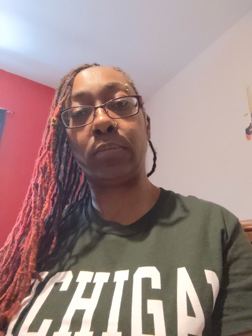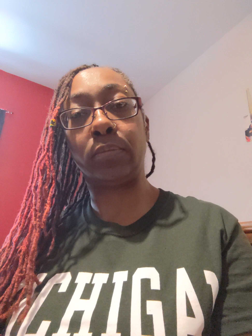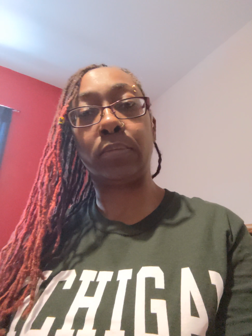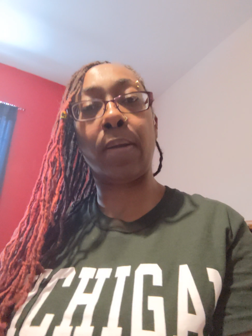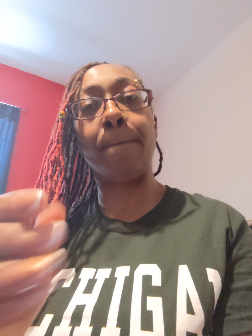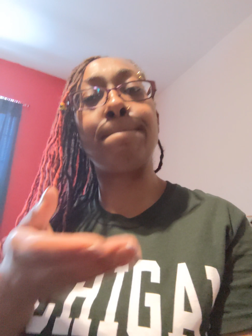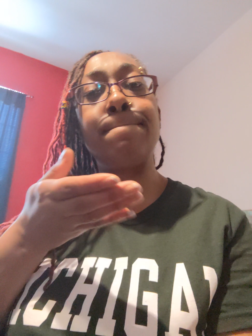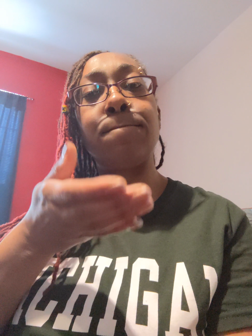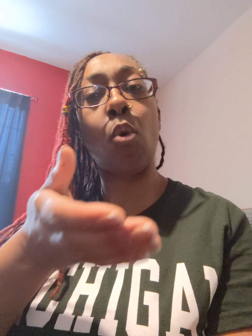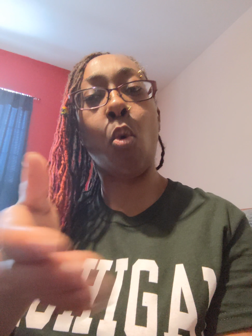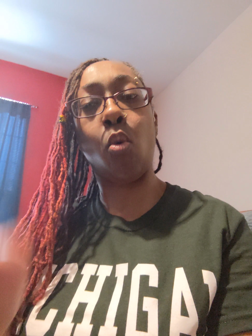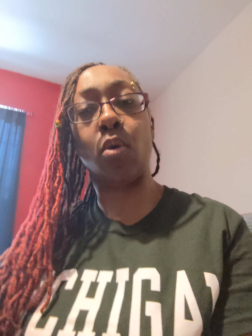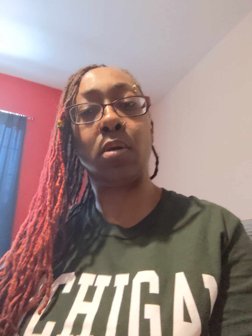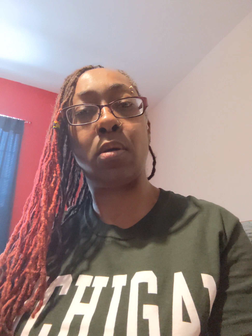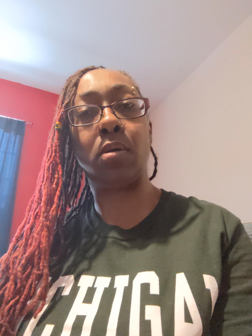boat